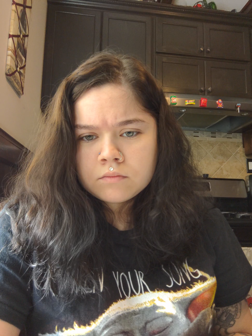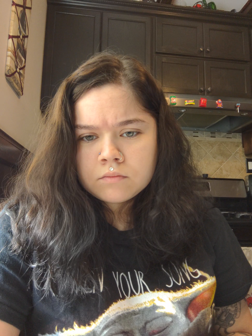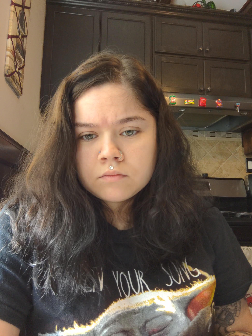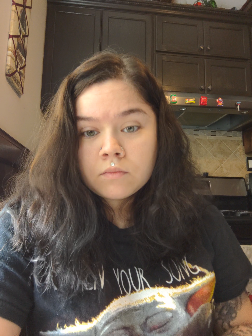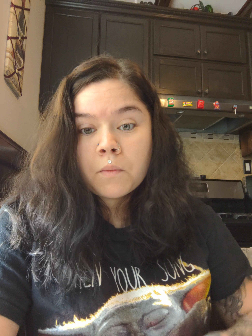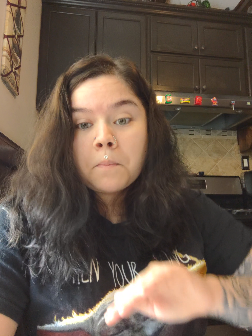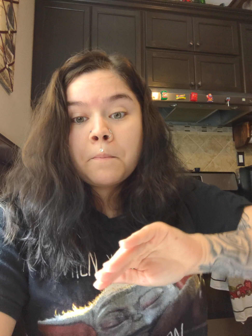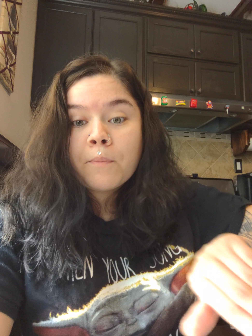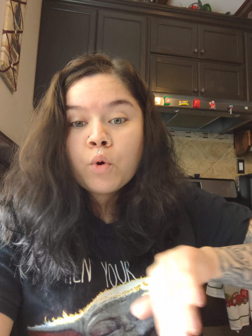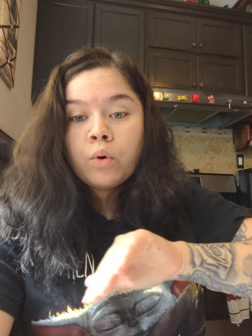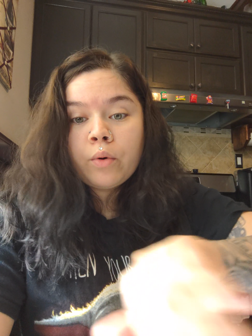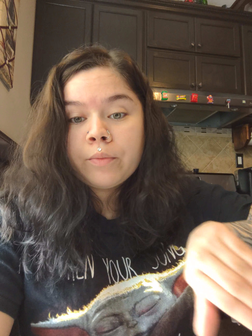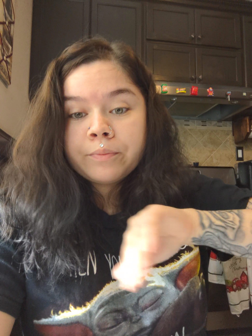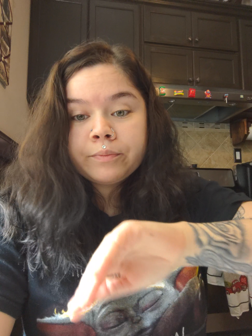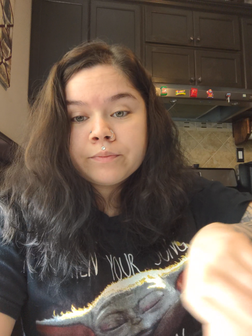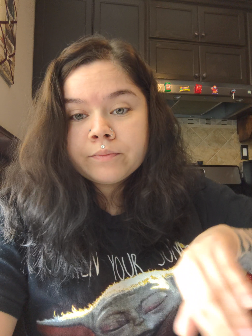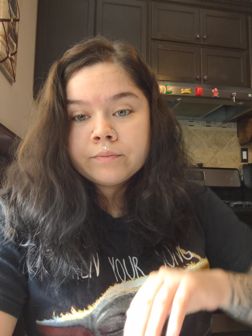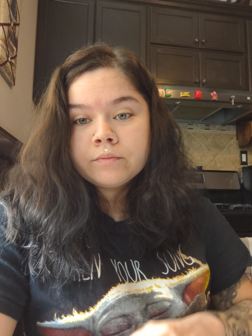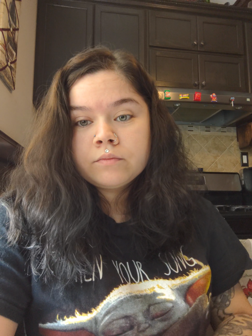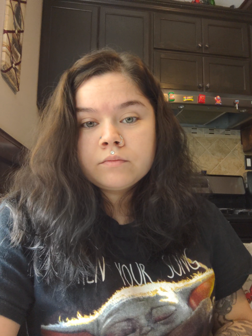pool